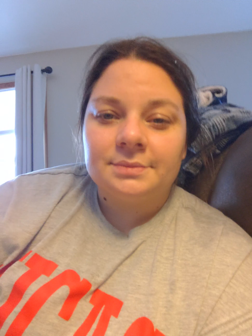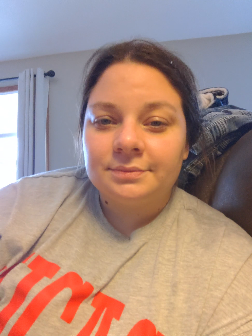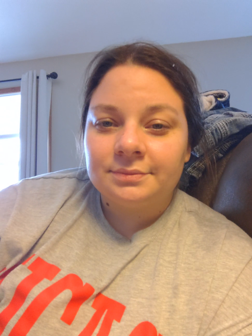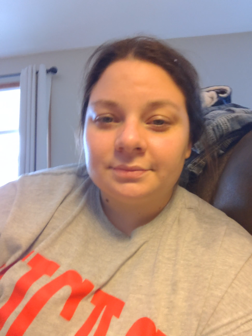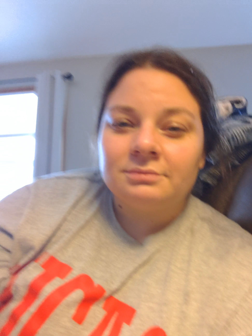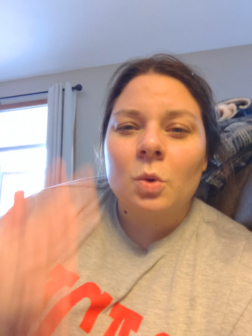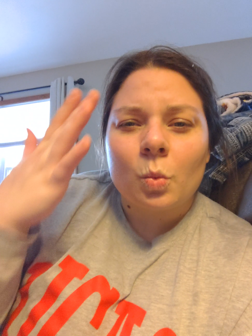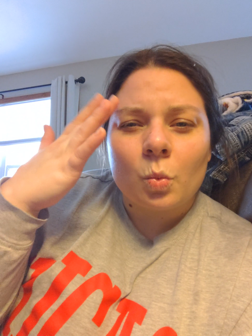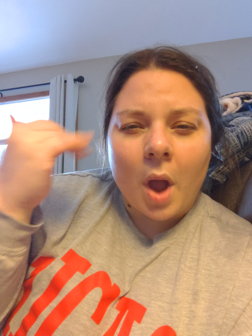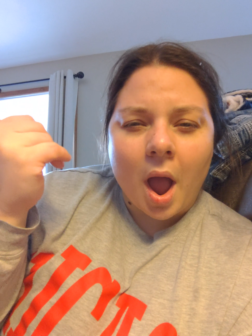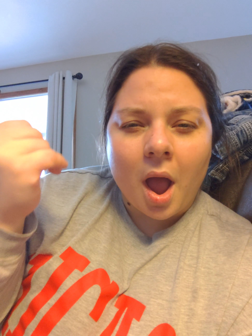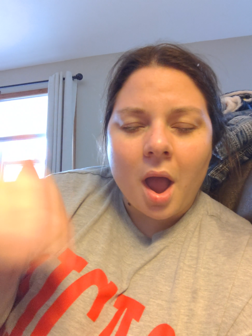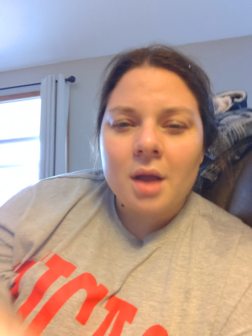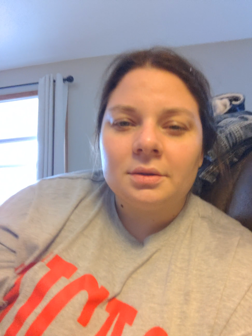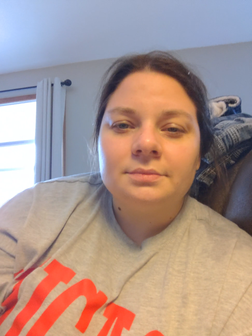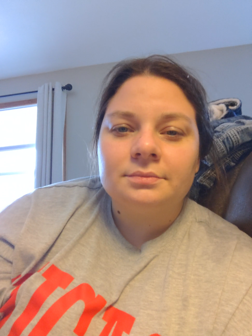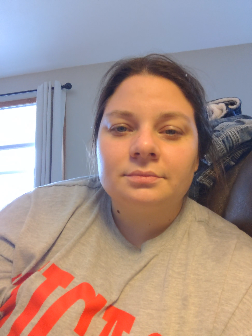why